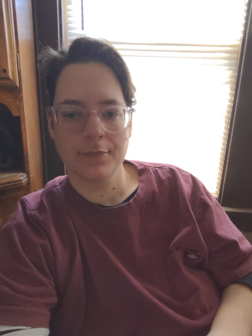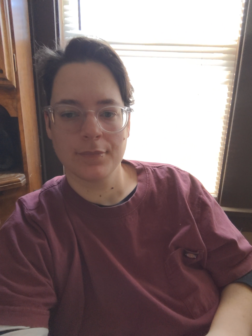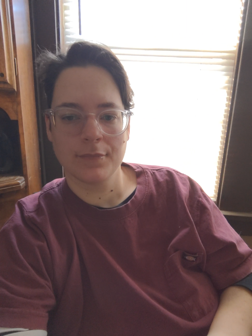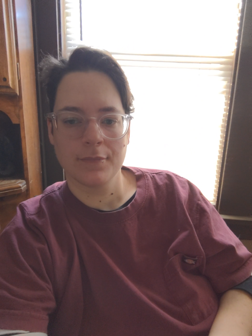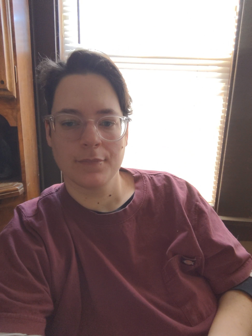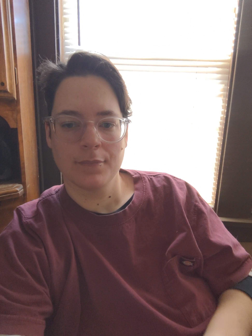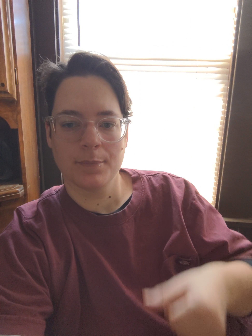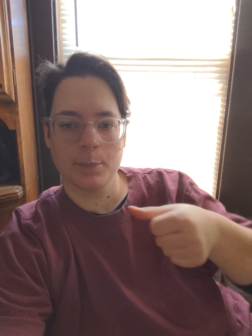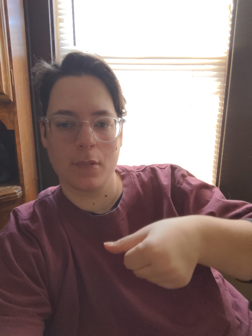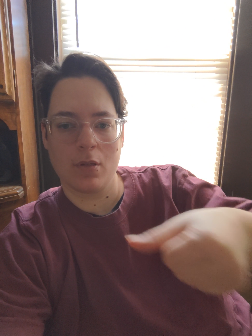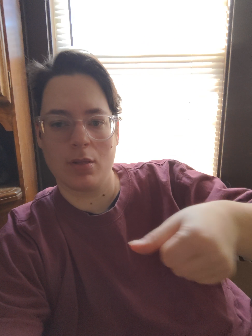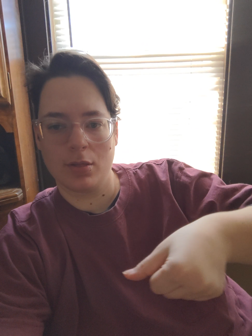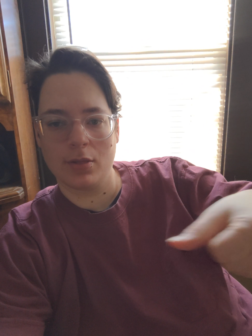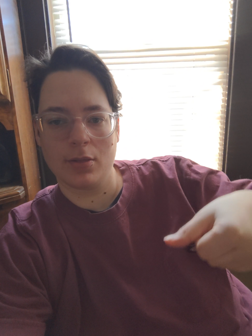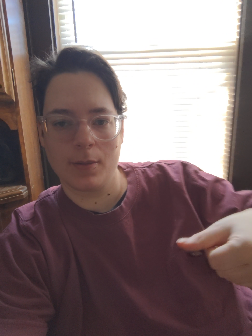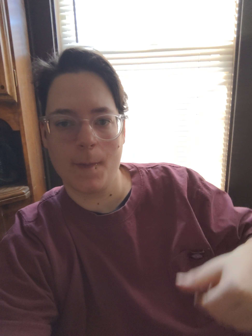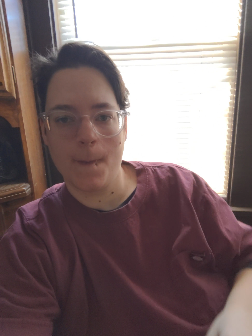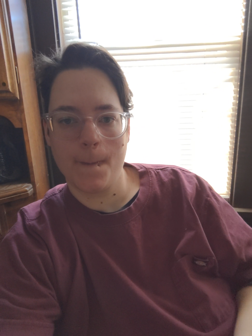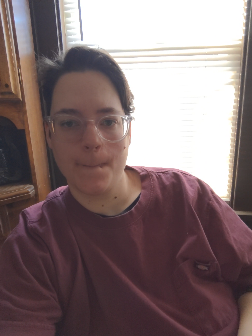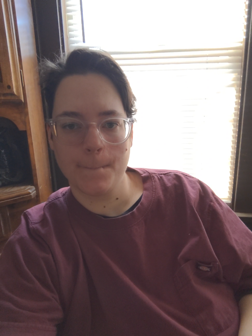puzzle